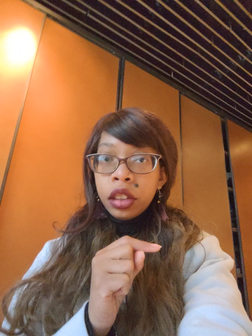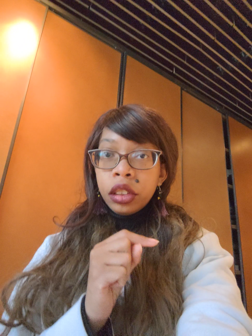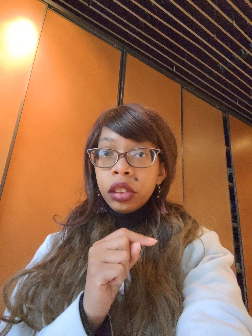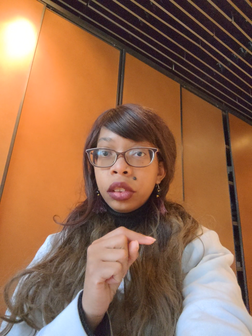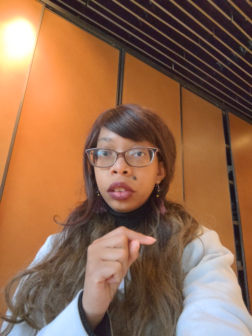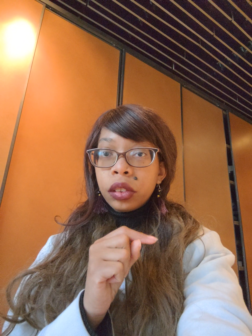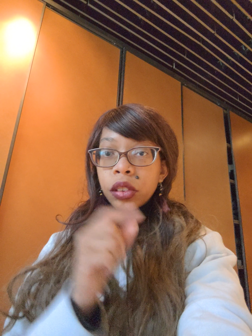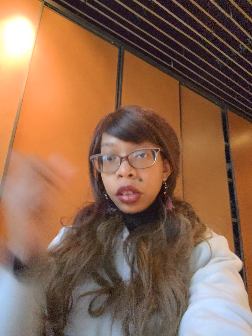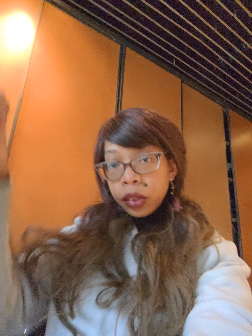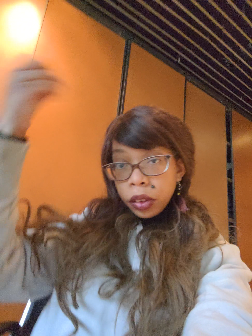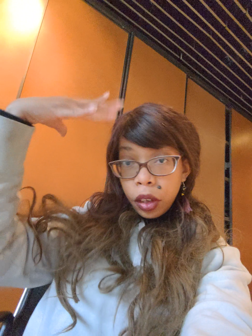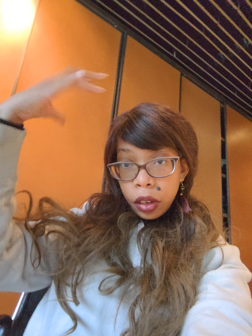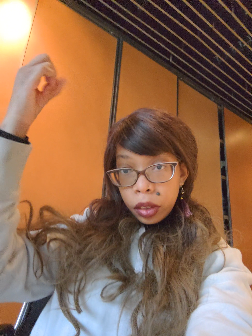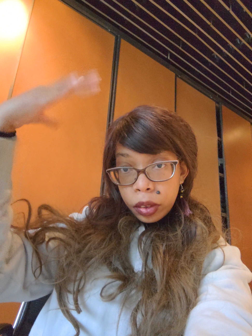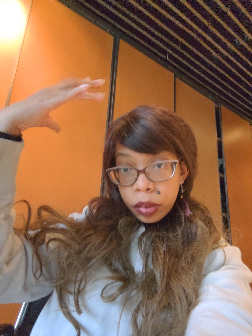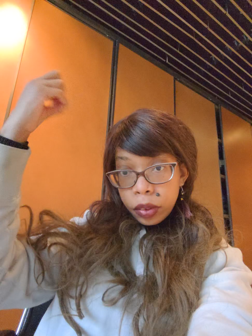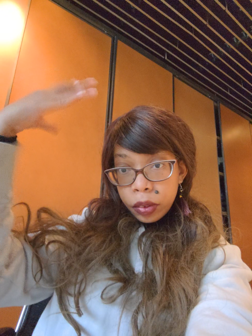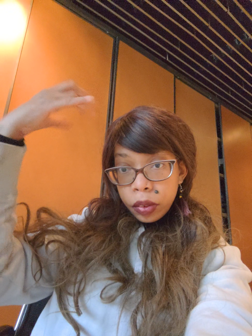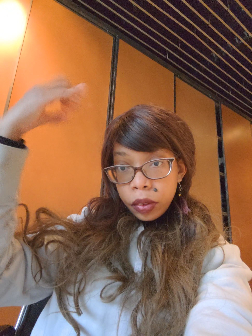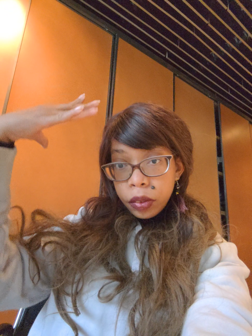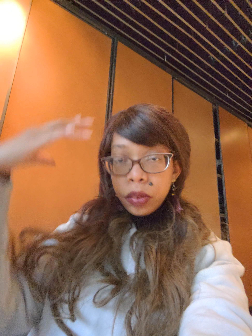shower